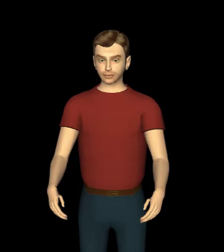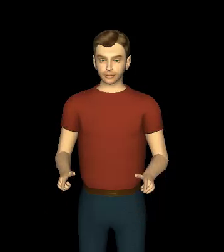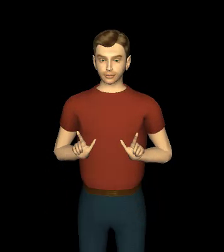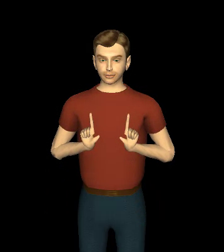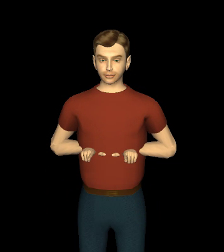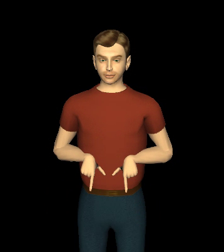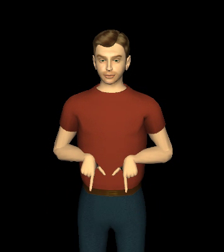مدرسة